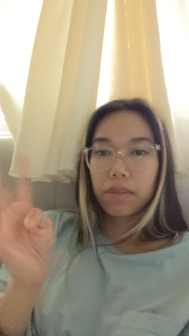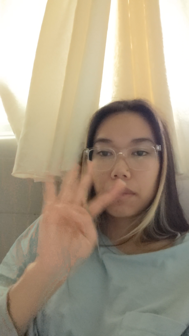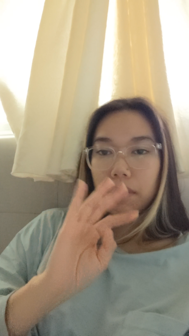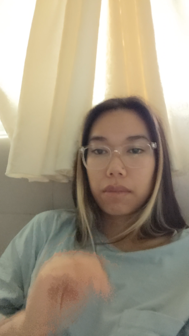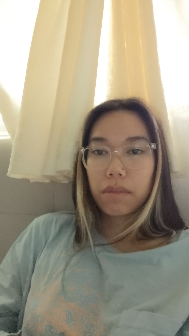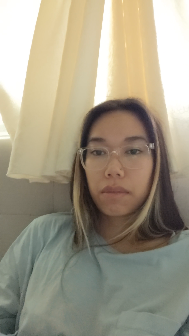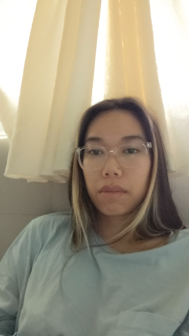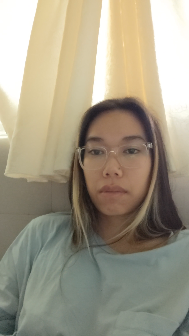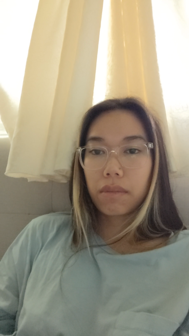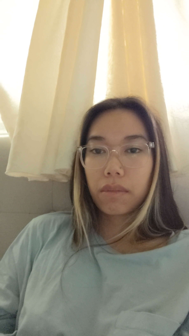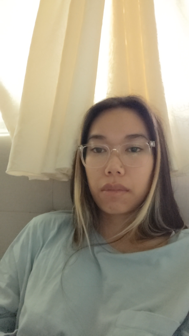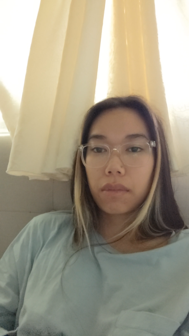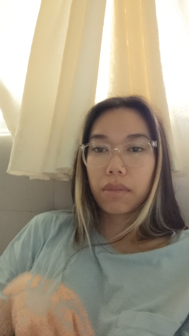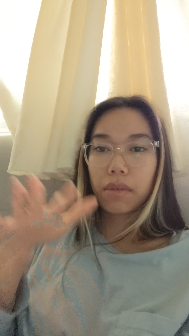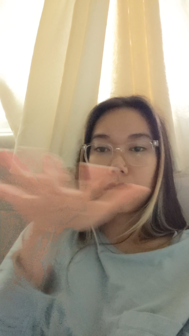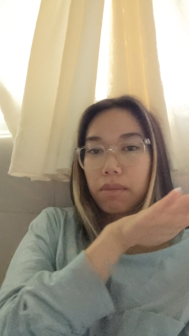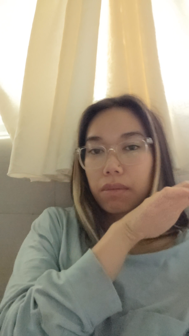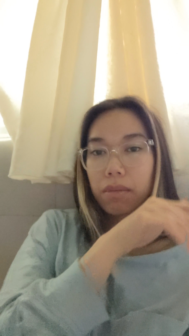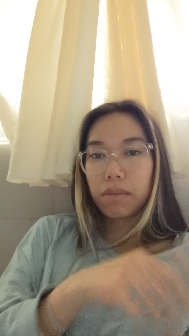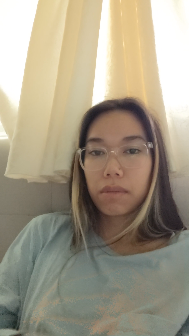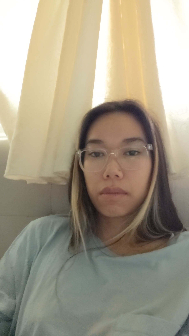full